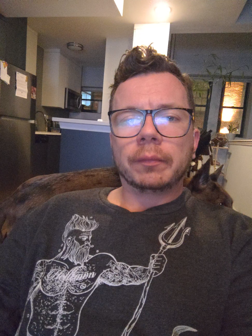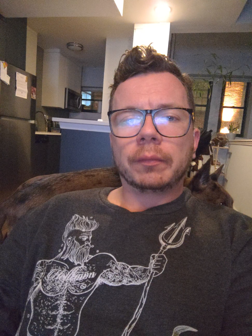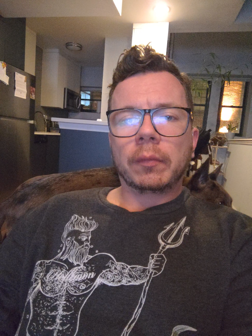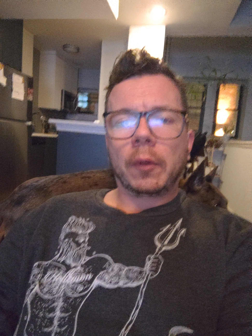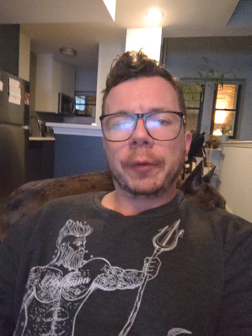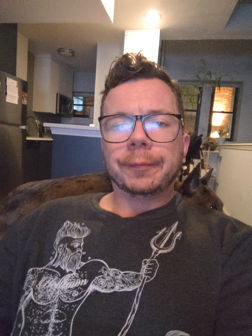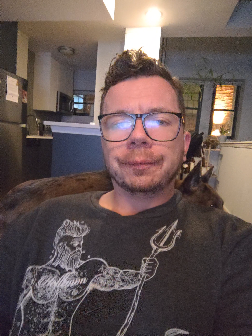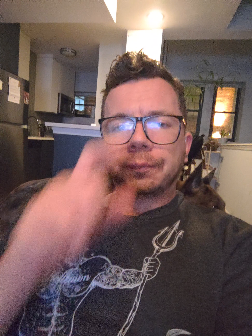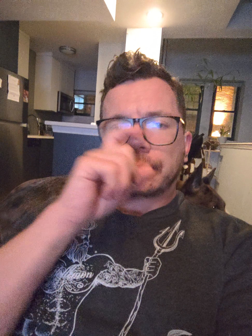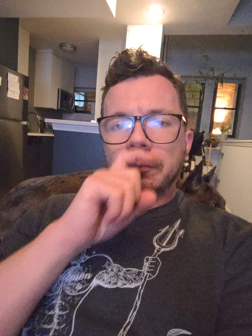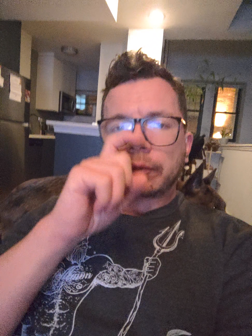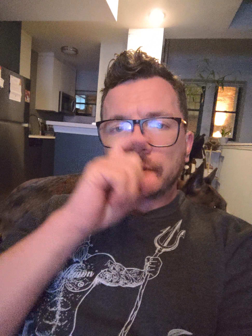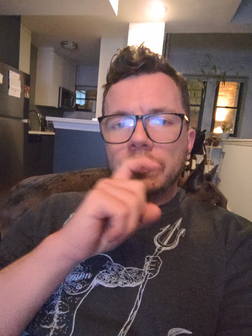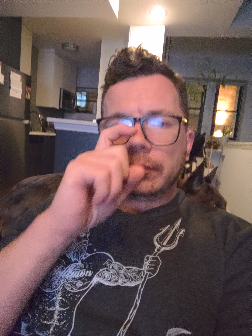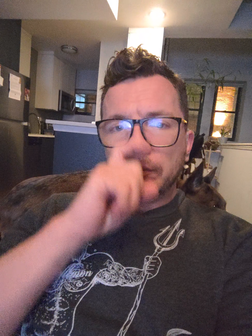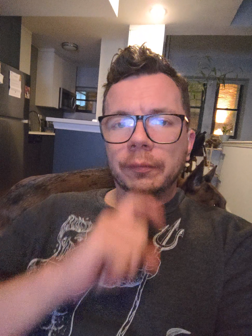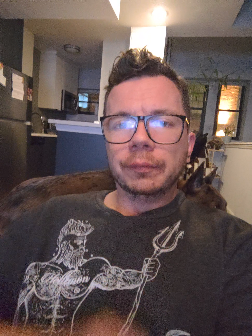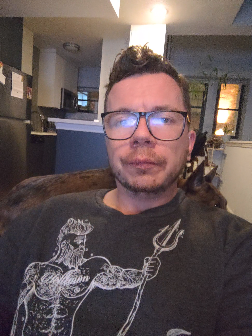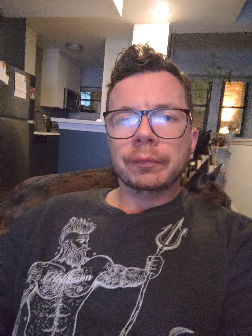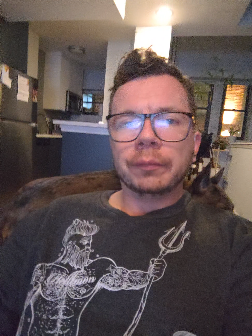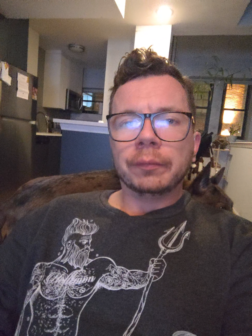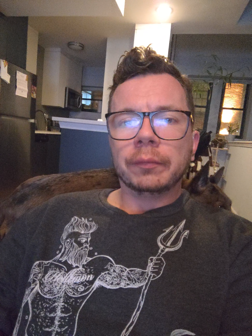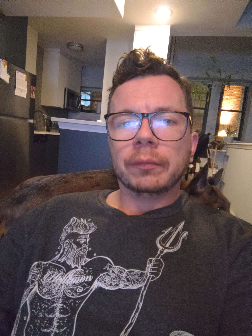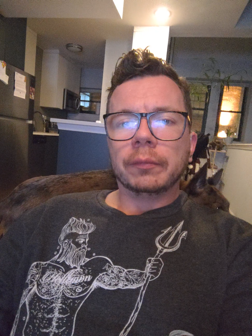doll